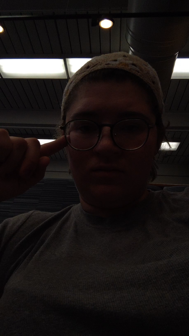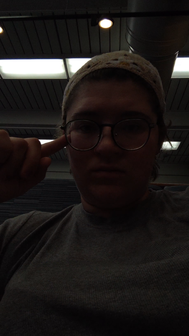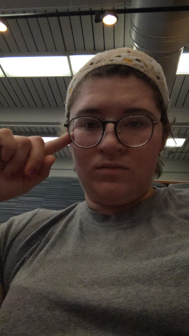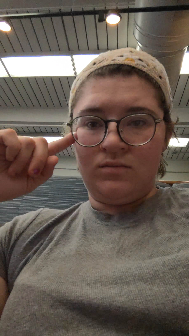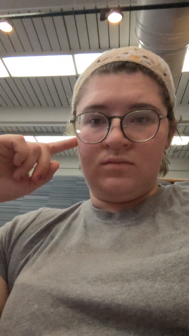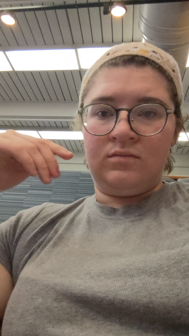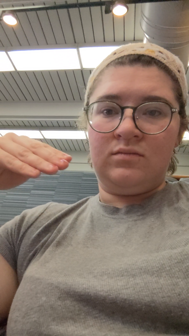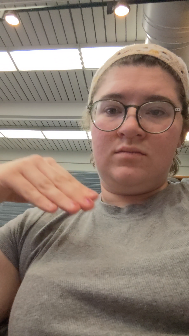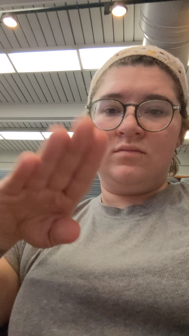enter